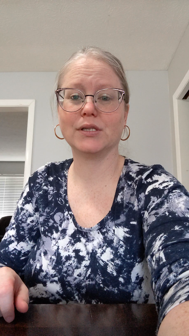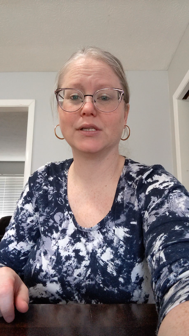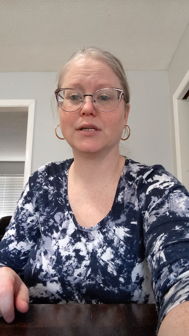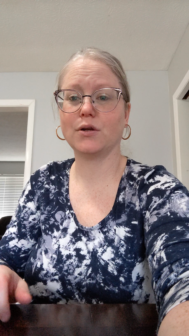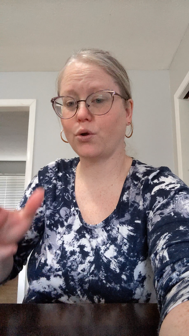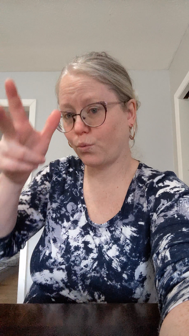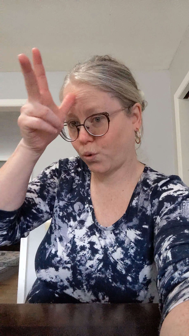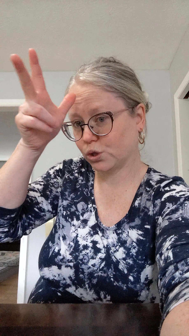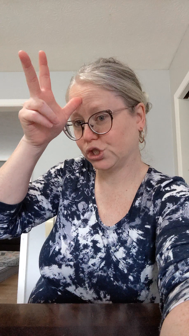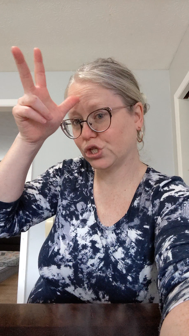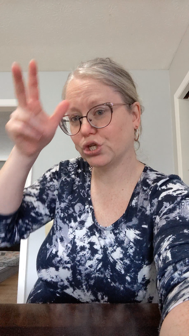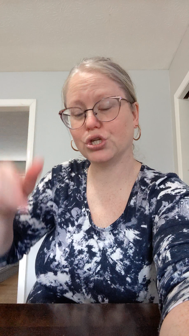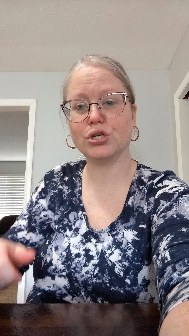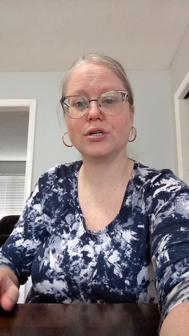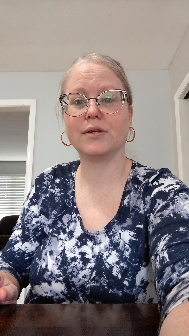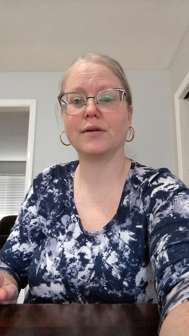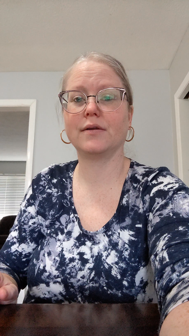rooster